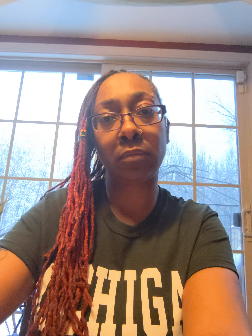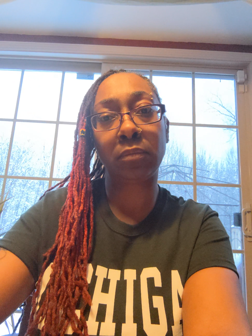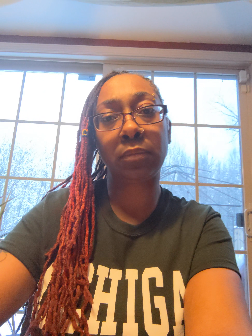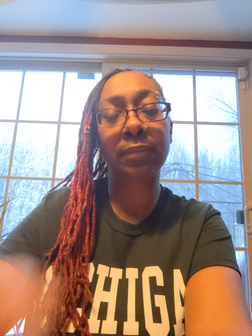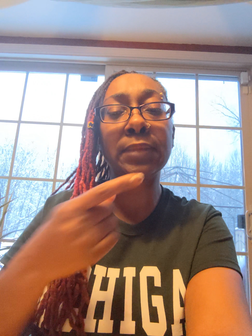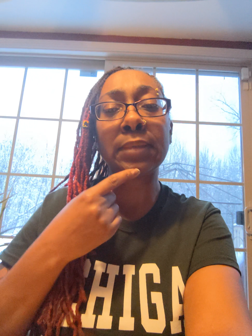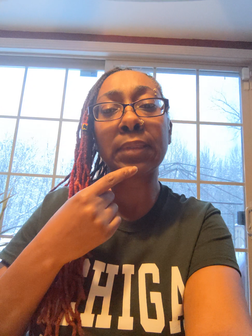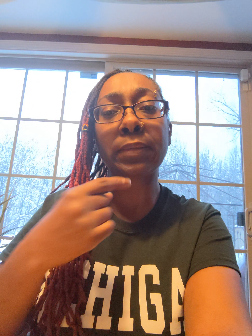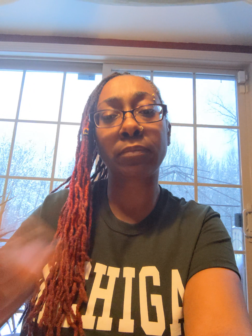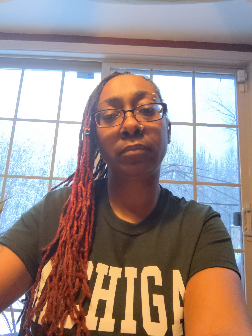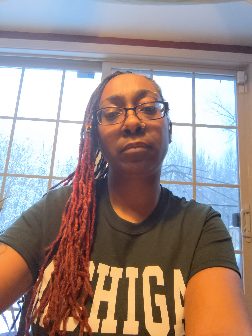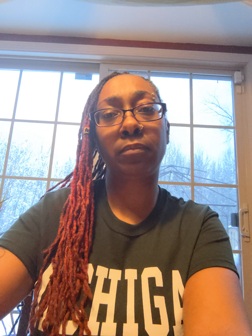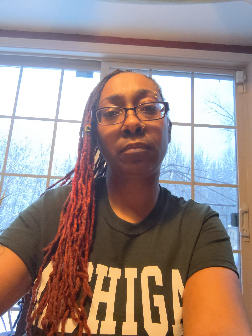say